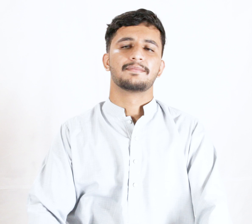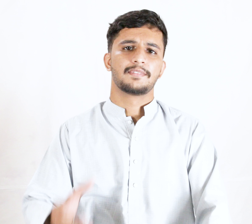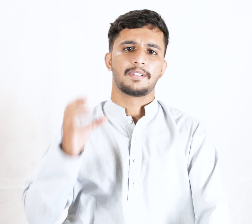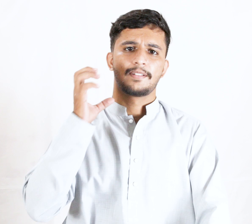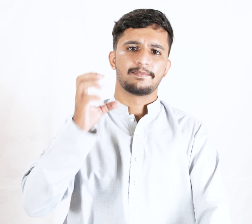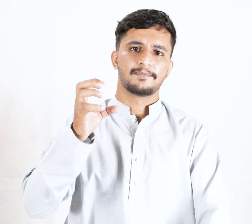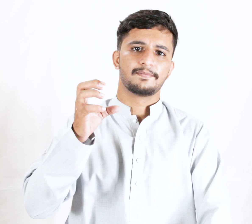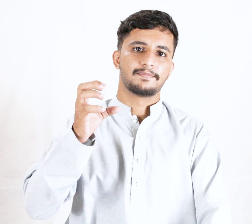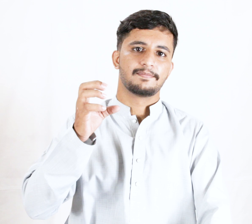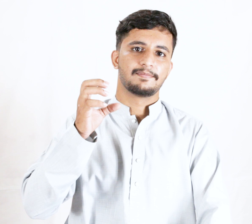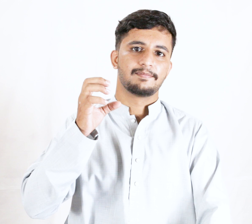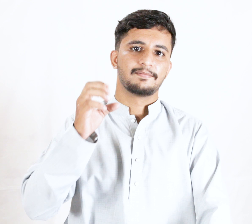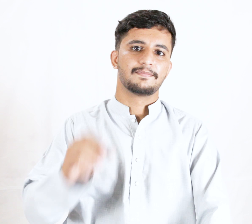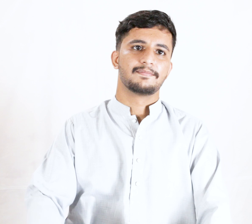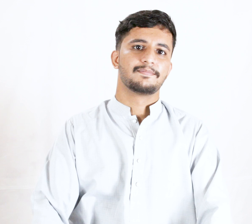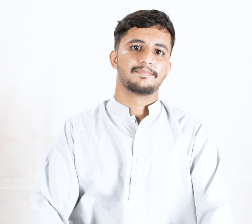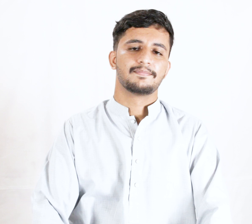stiff